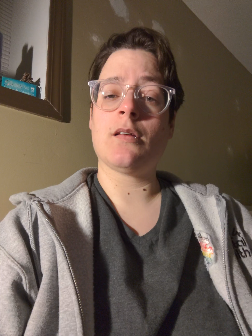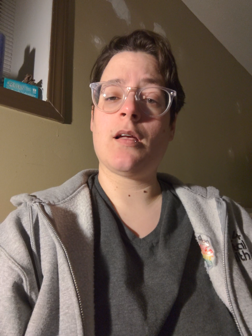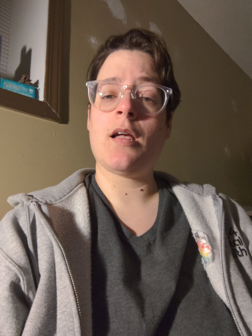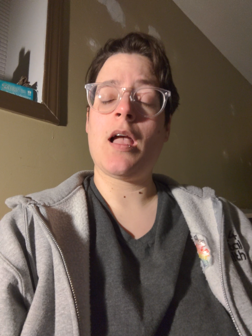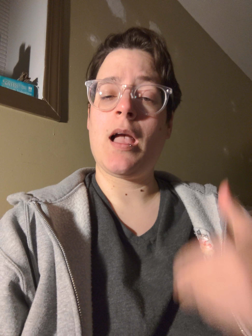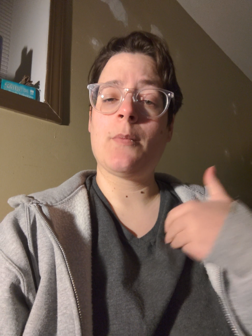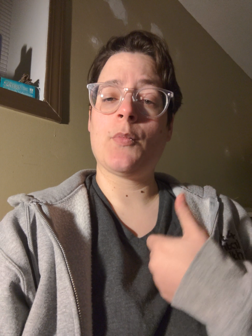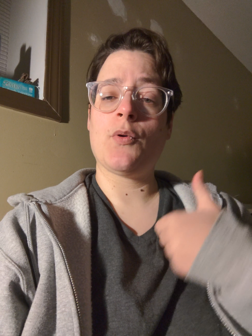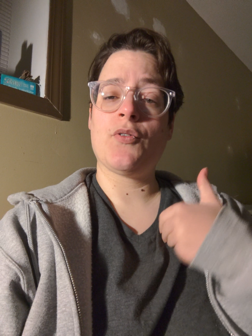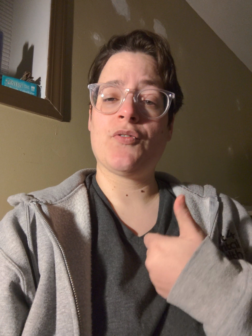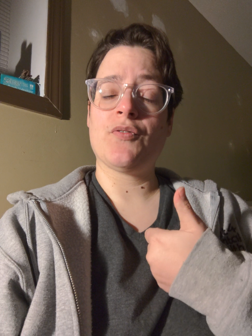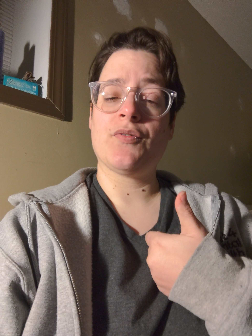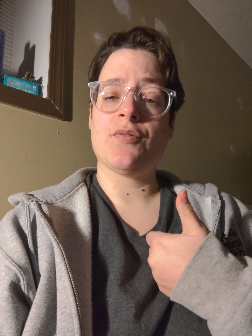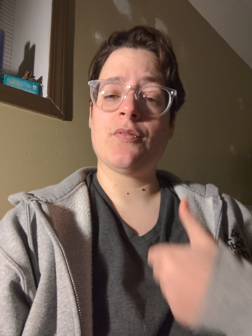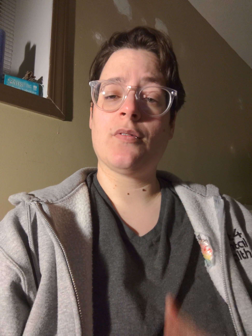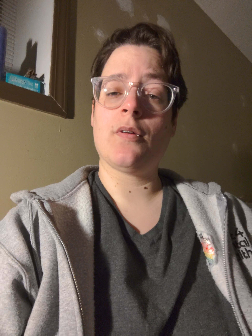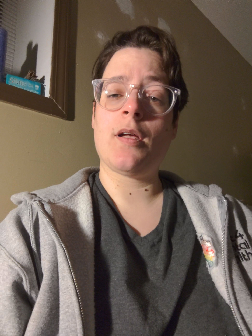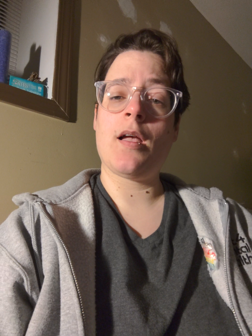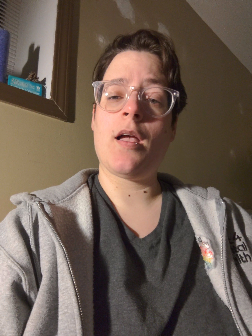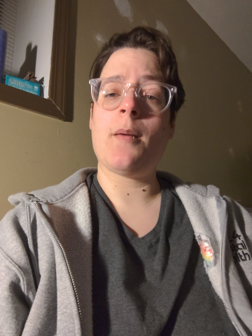animal